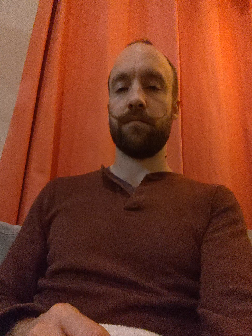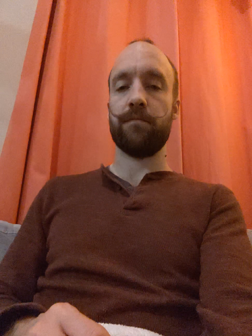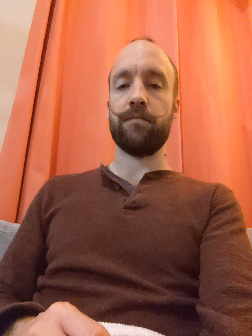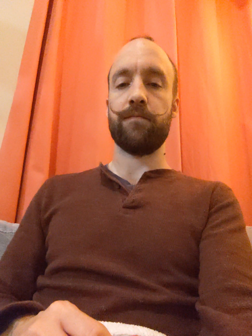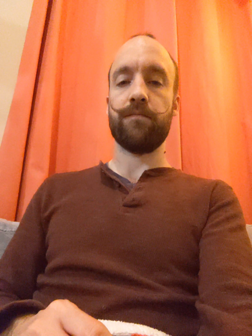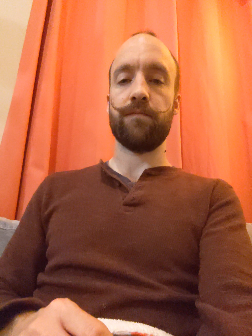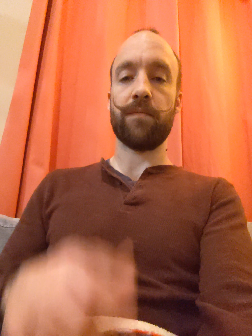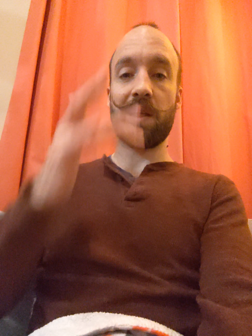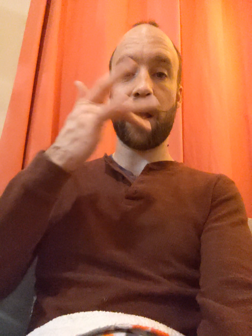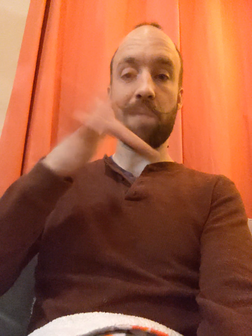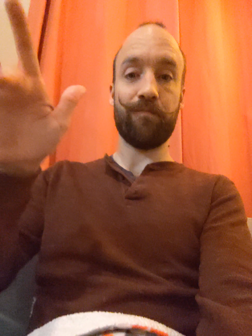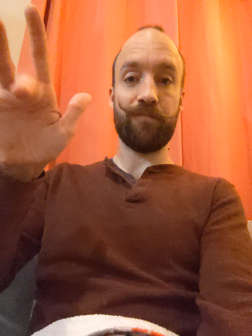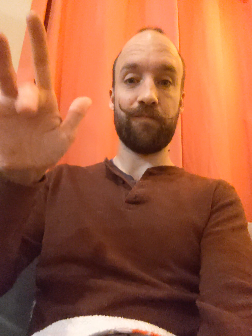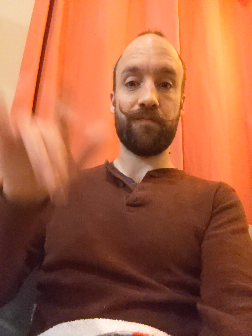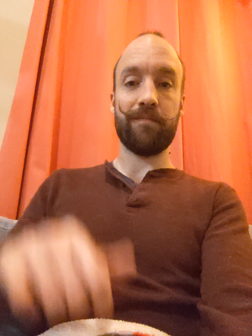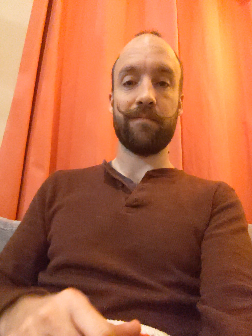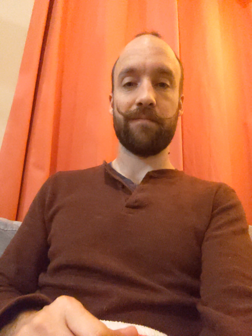empty